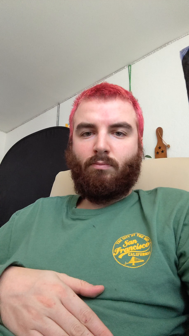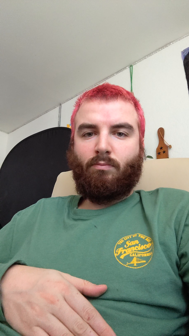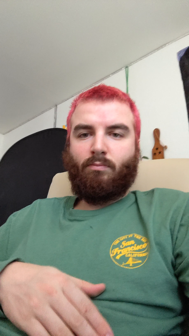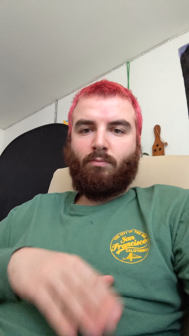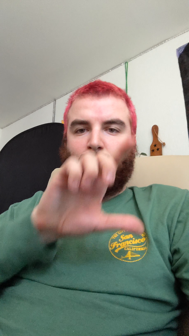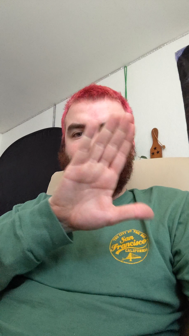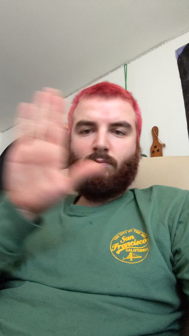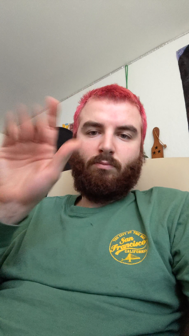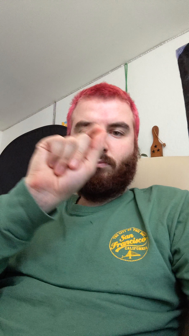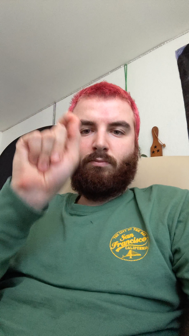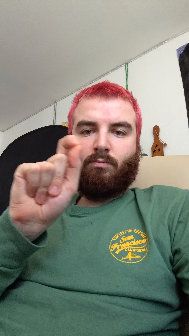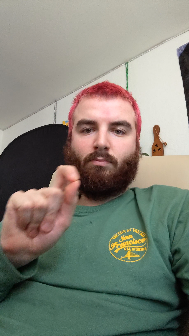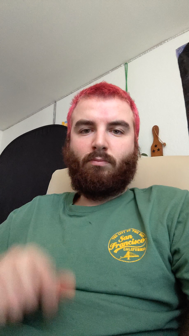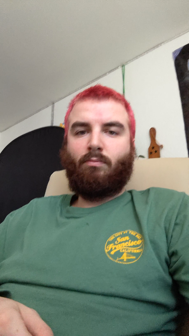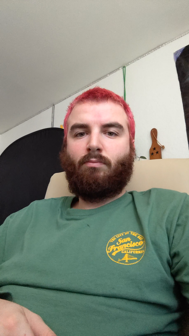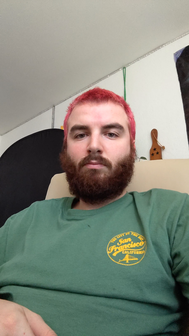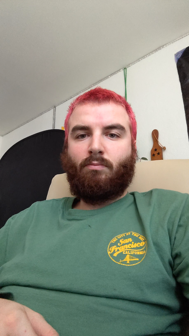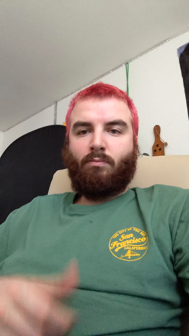chalk